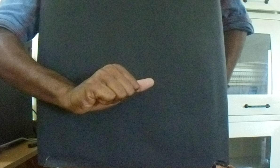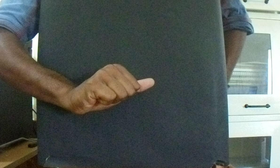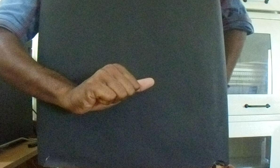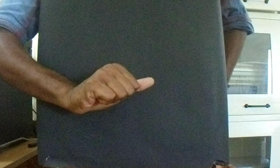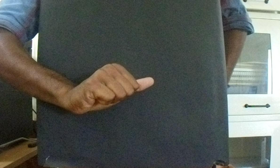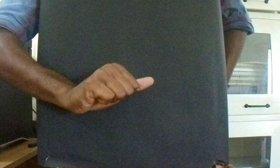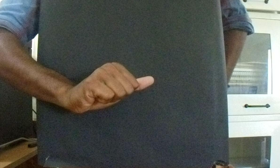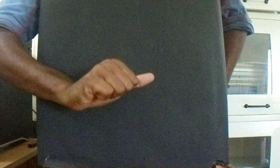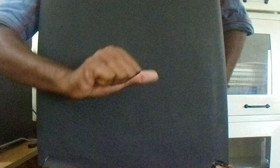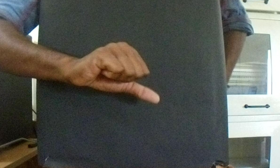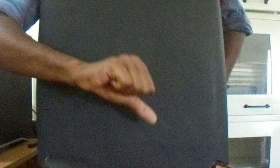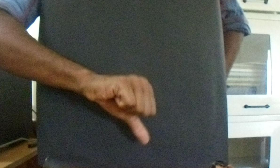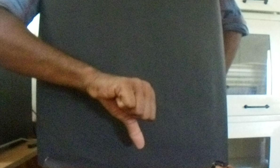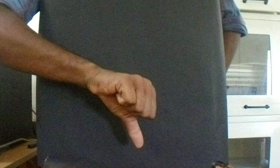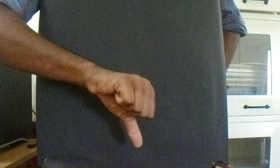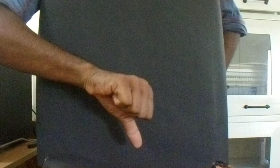lose